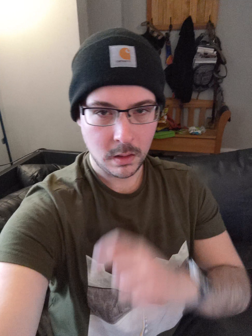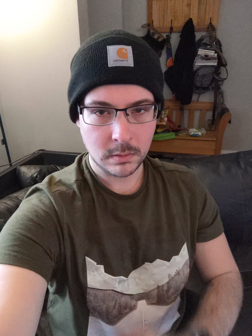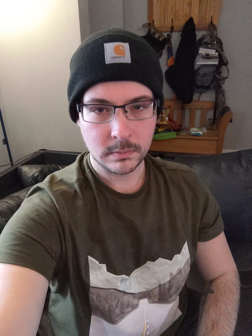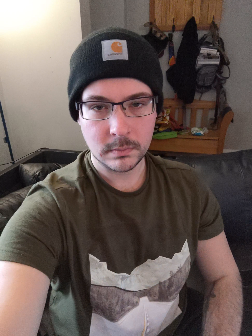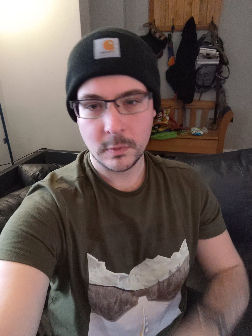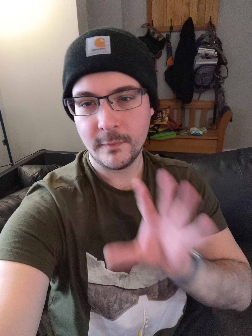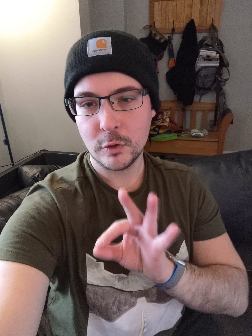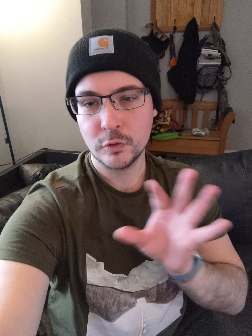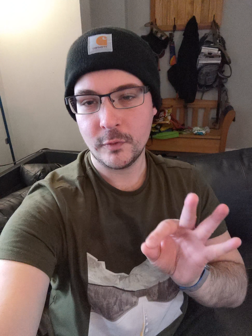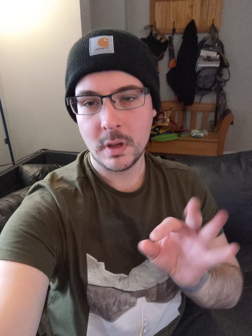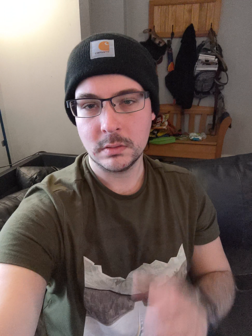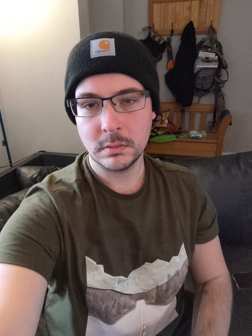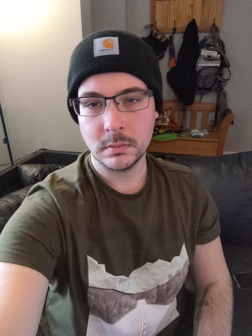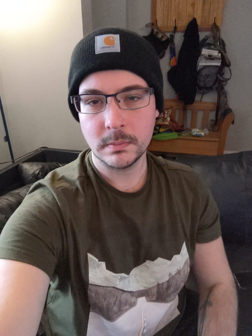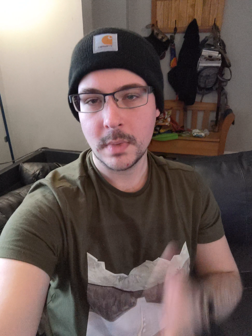french fries